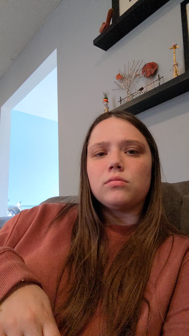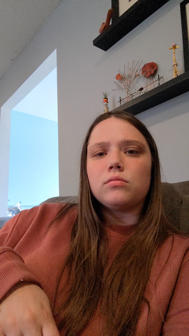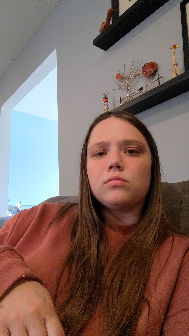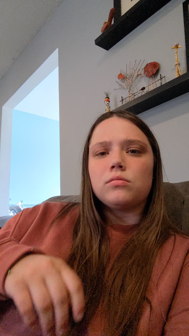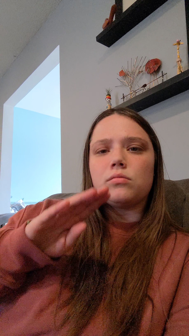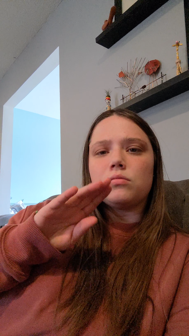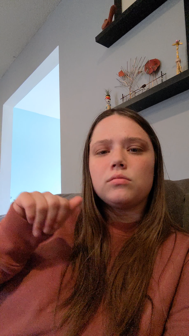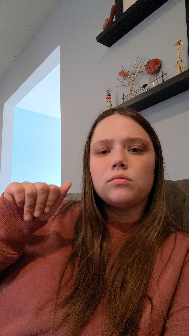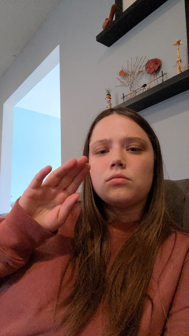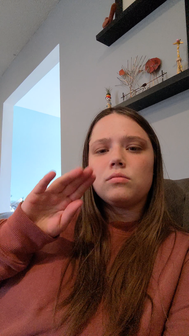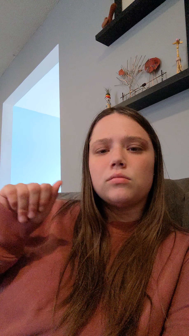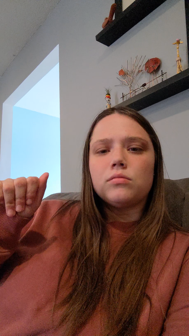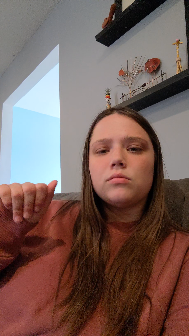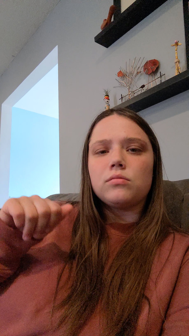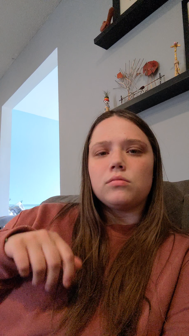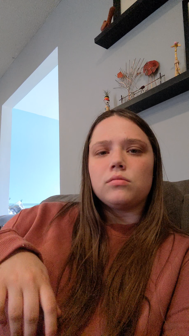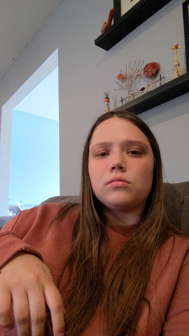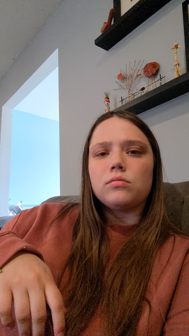baa baa